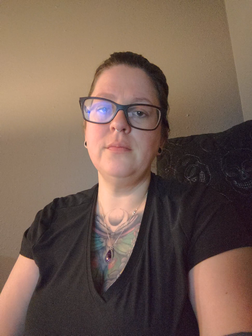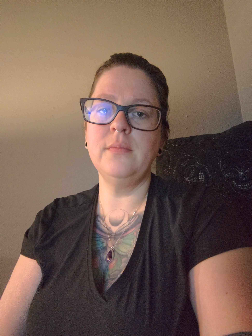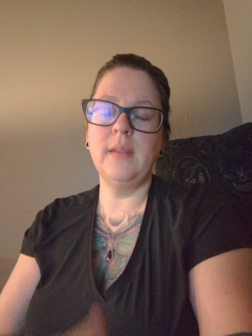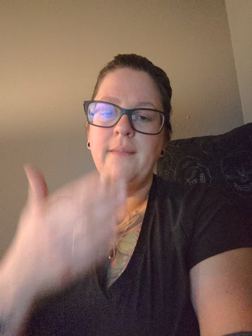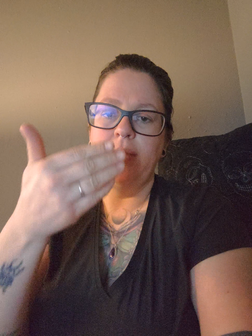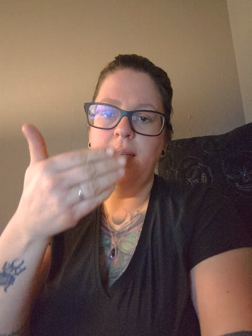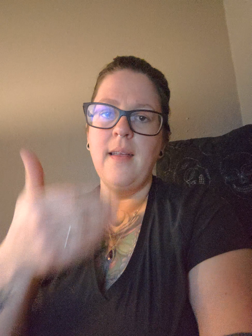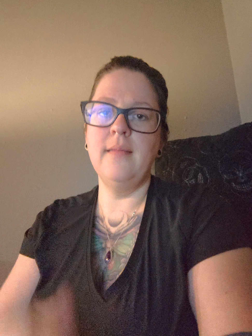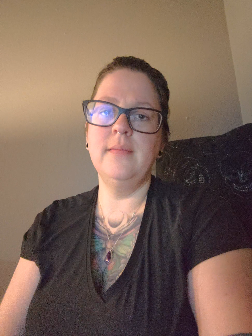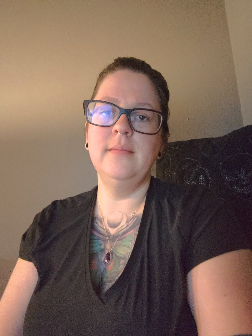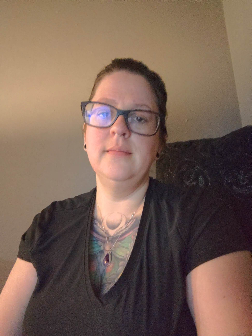flag